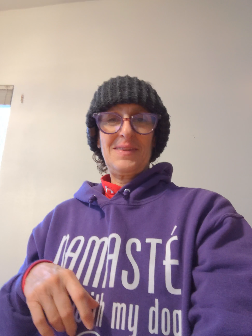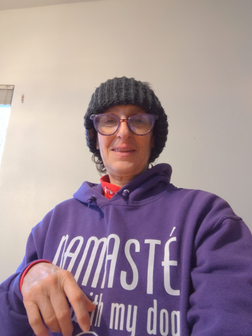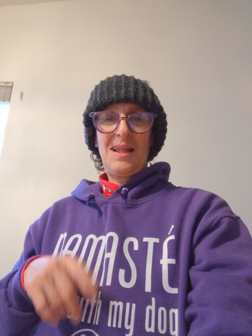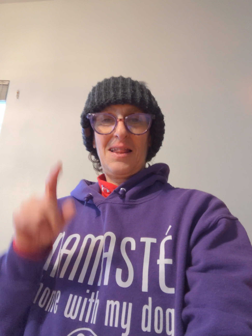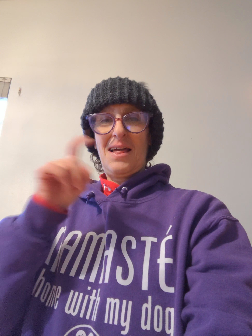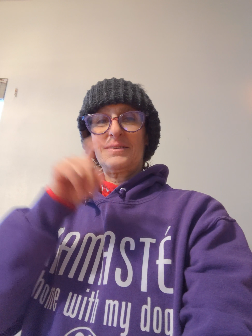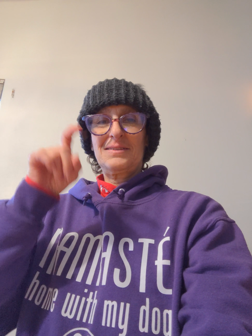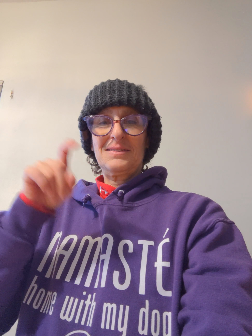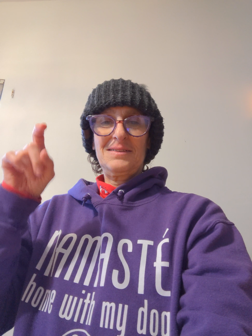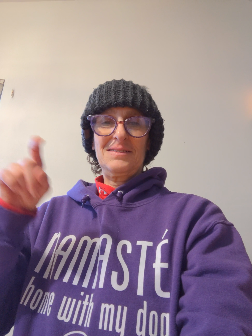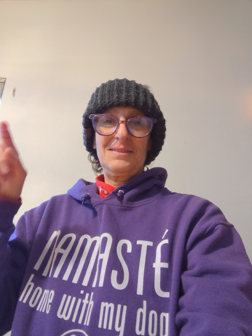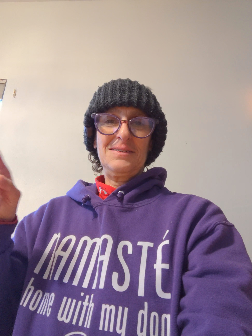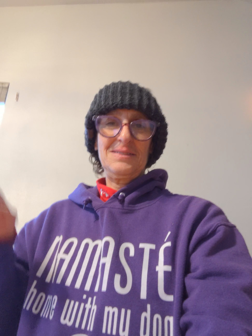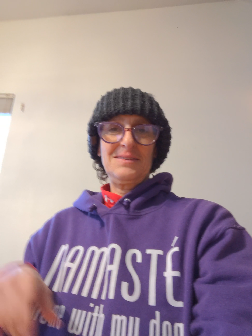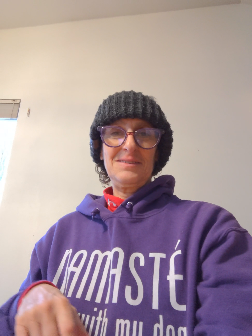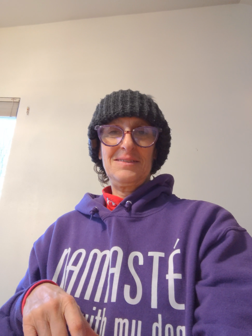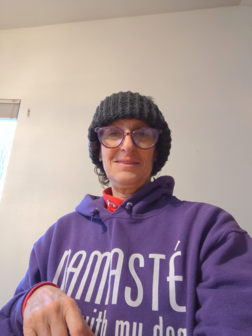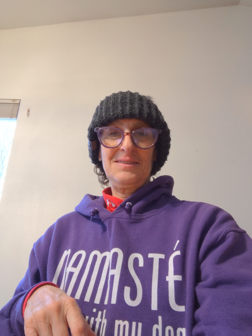closet